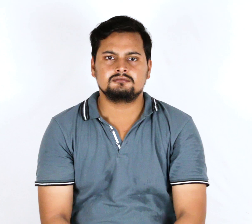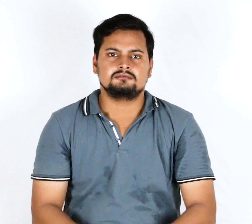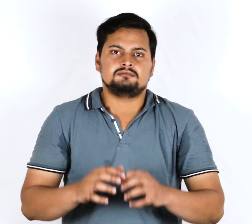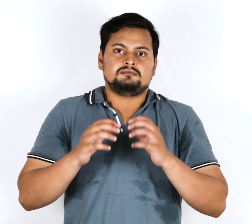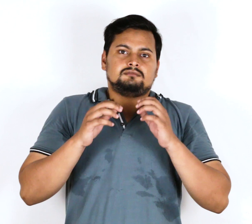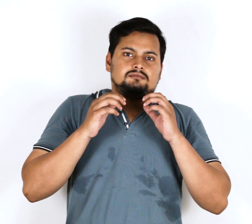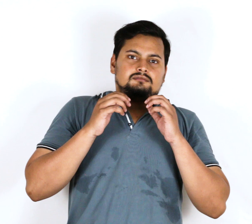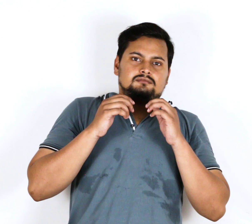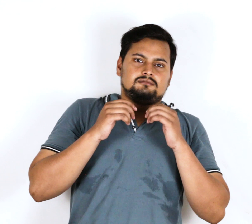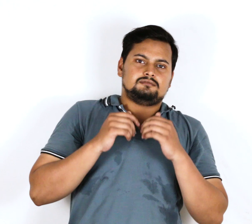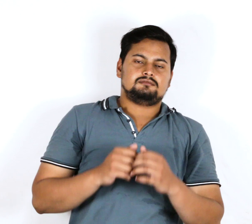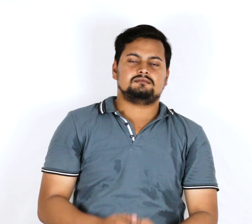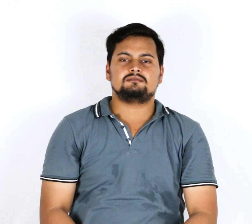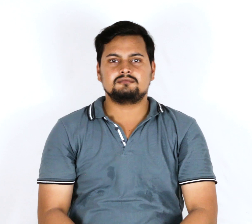scared